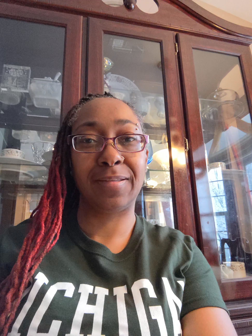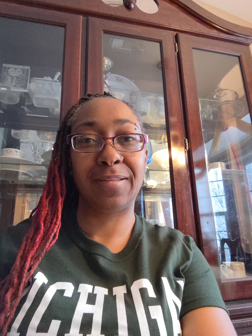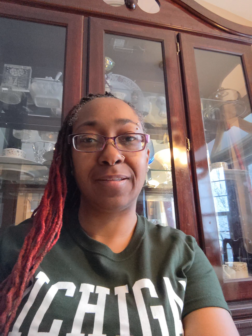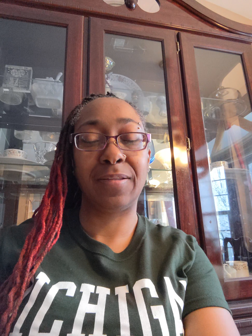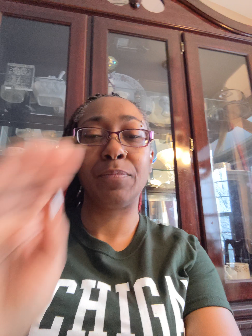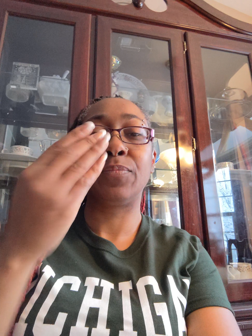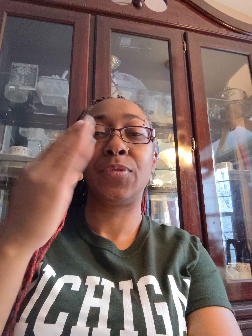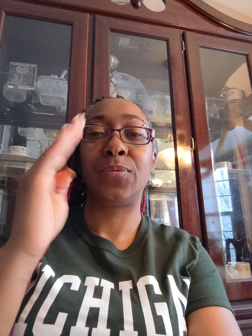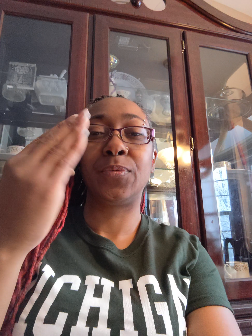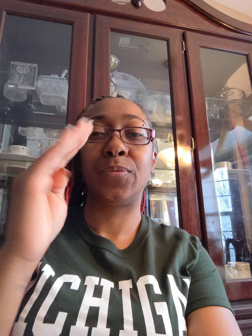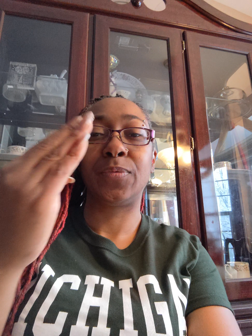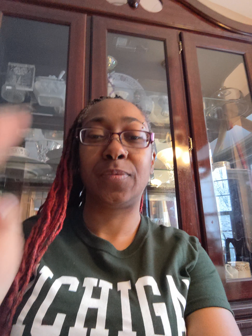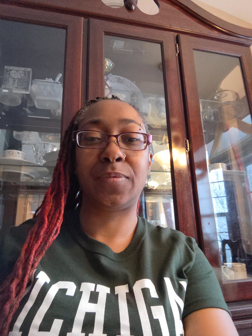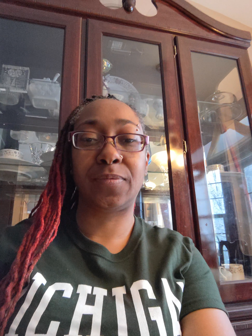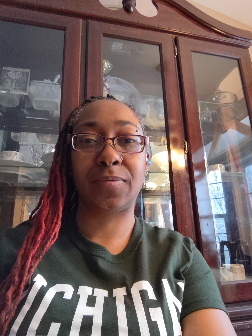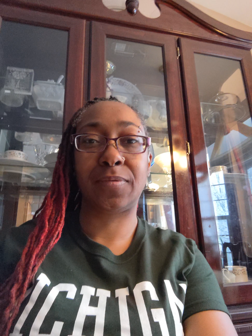blue